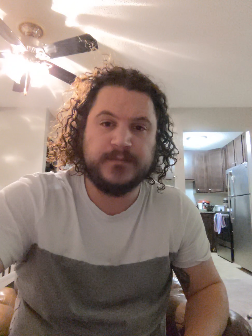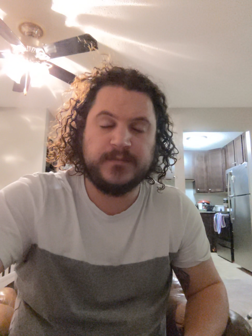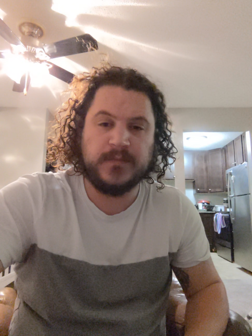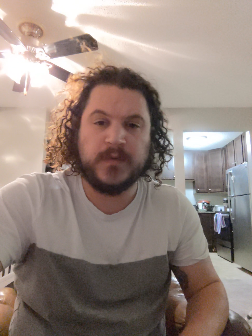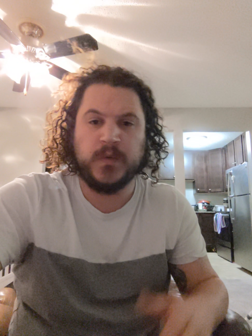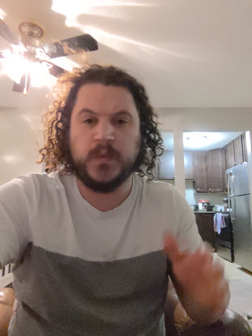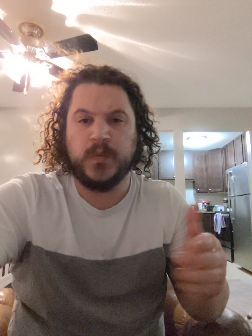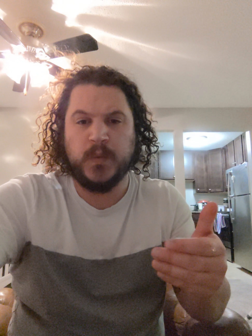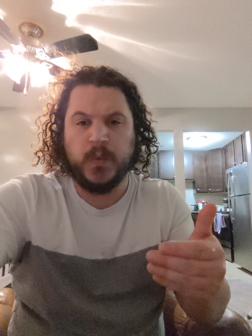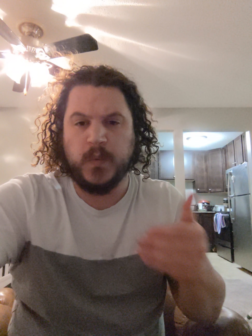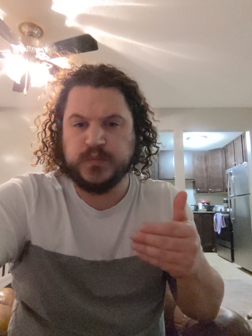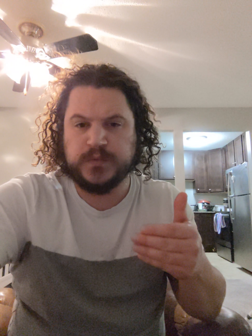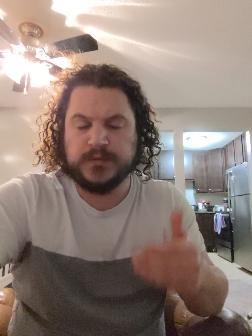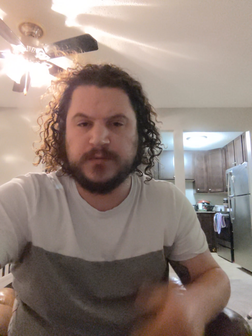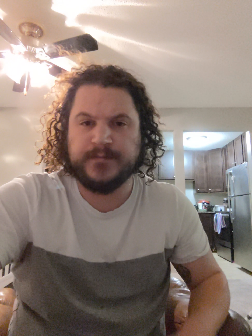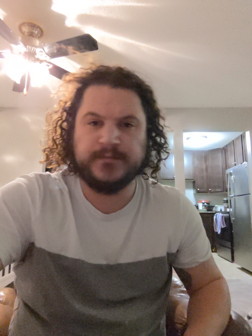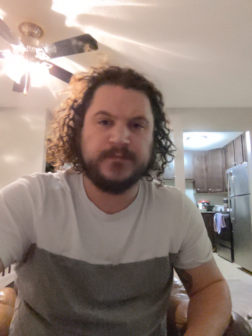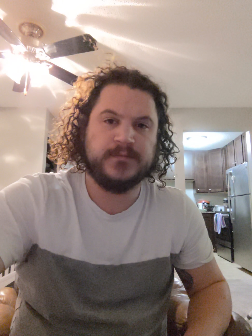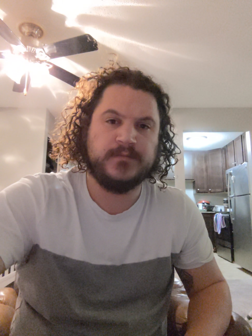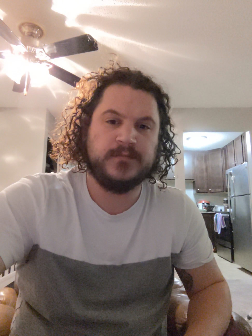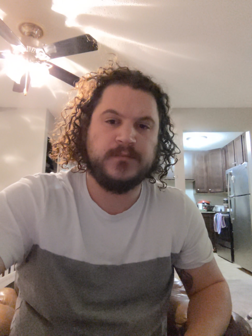close